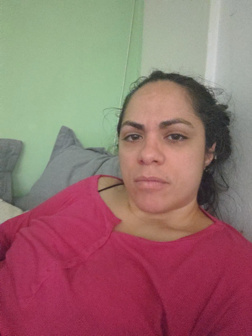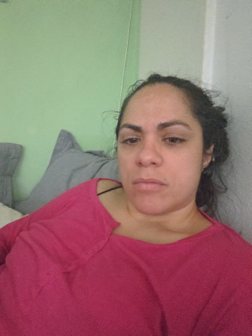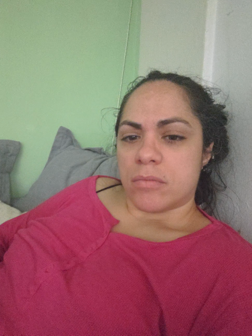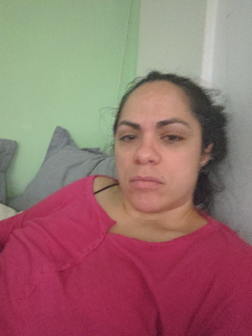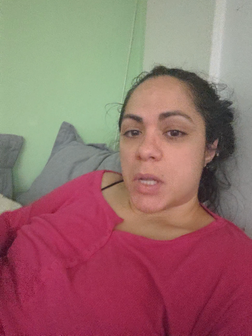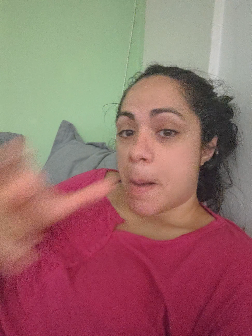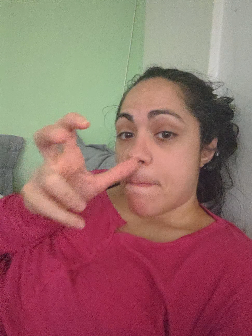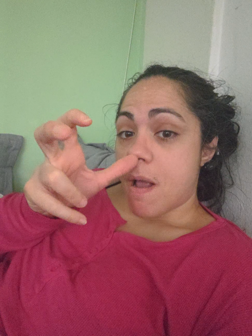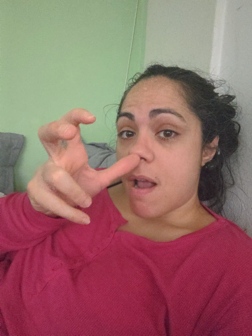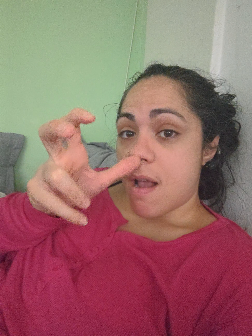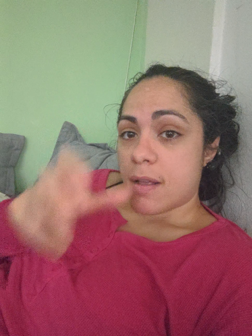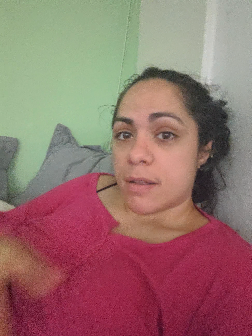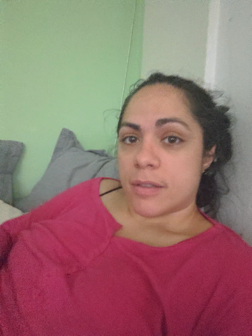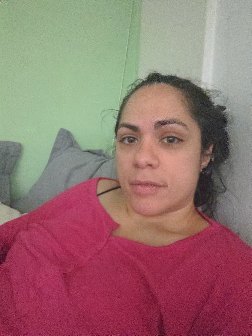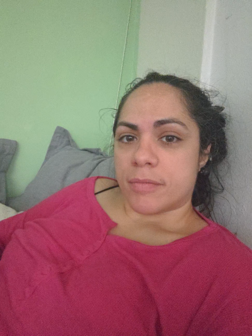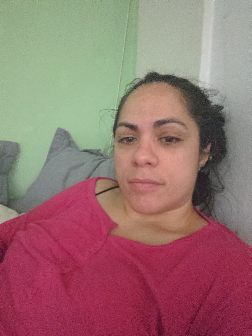bug